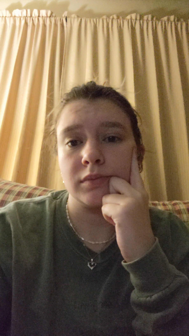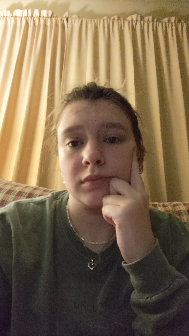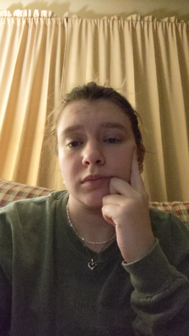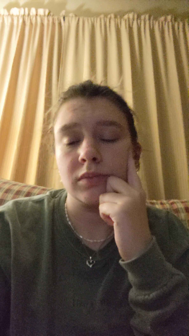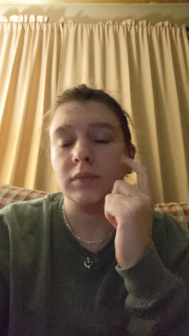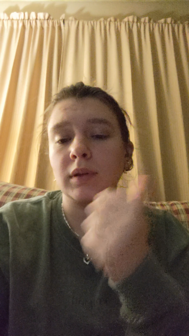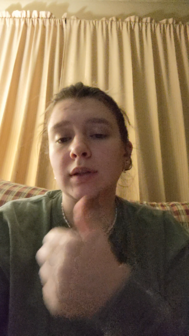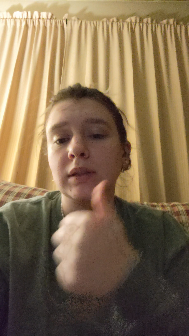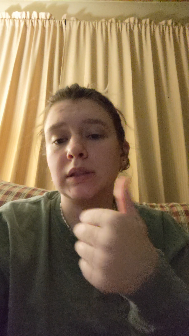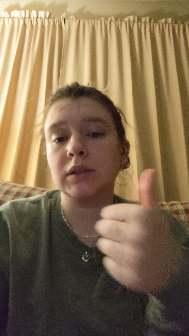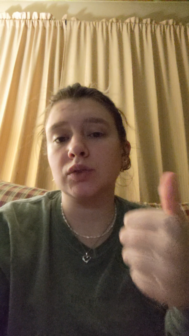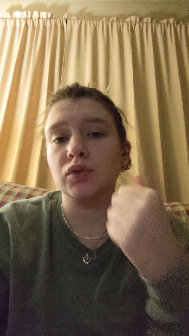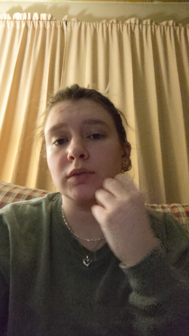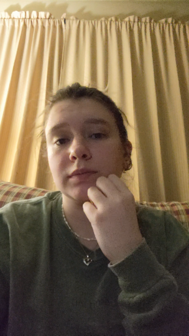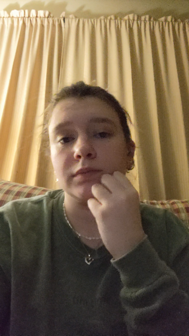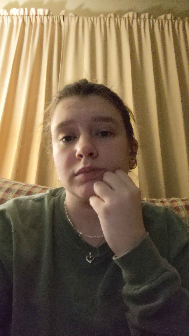each